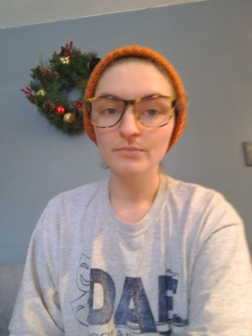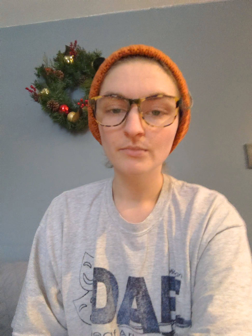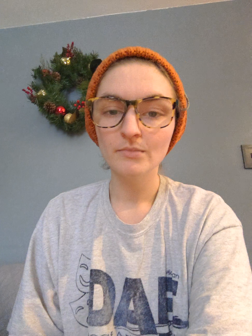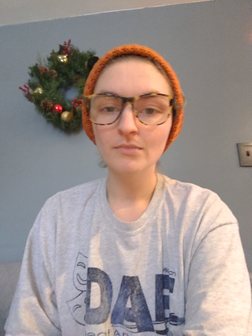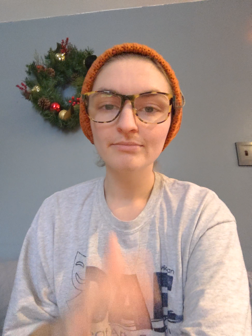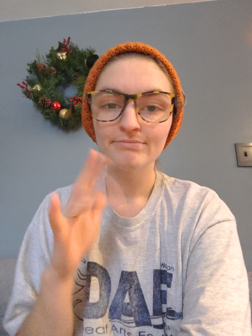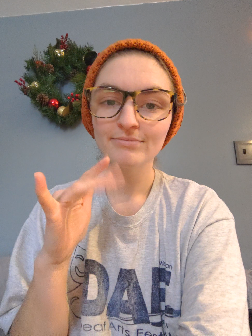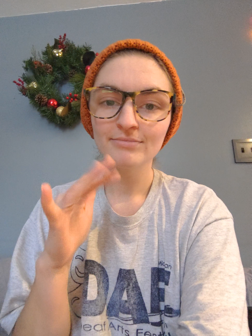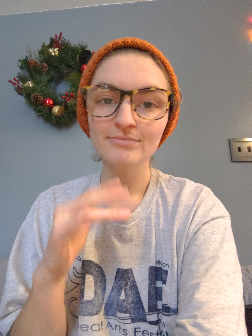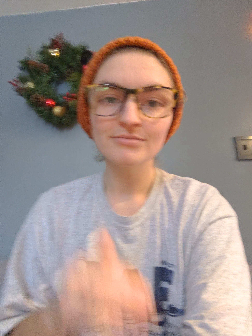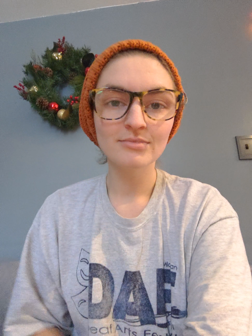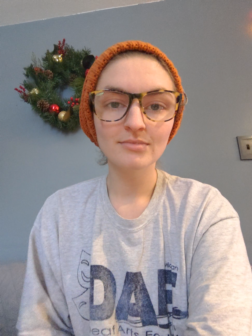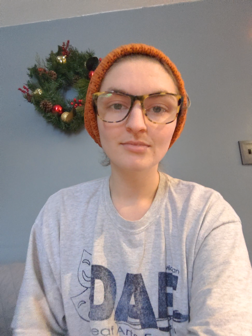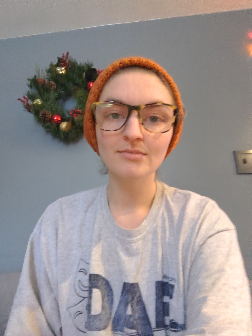finger